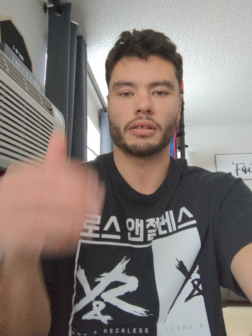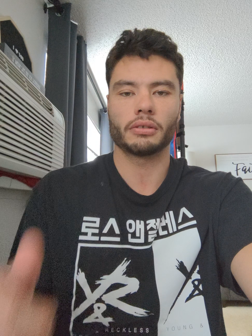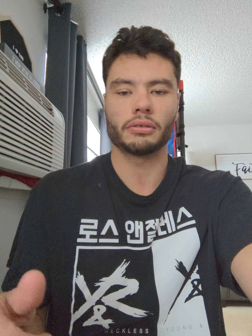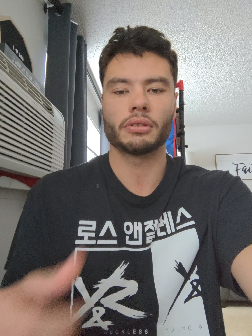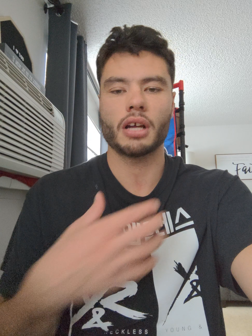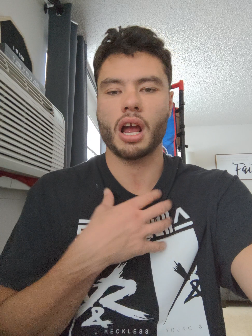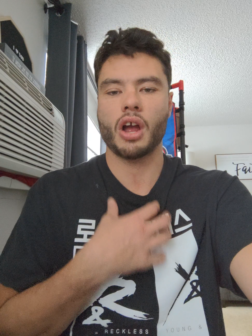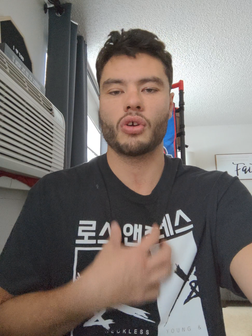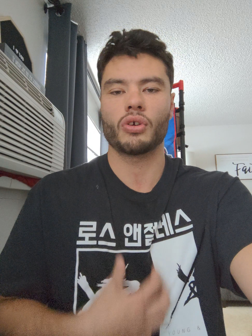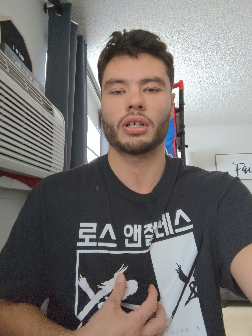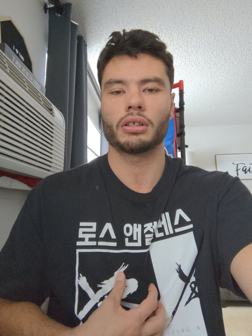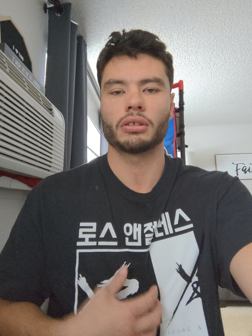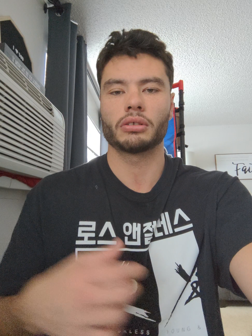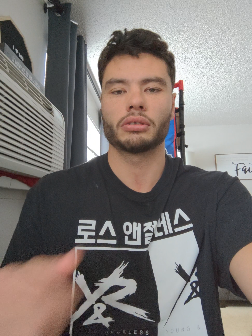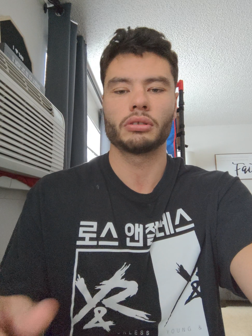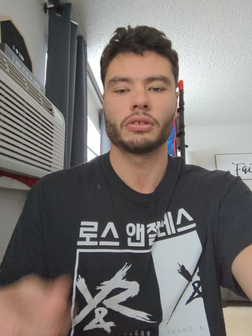hungry